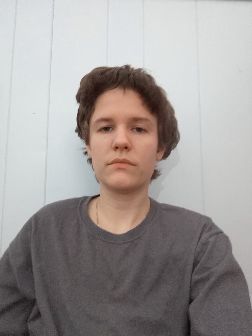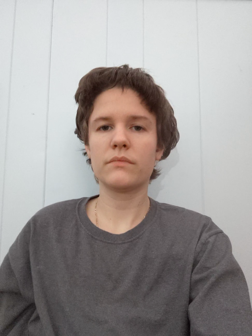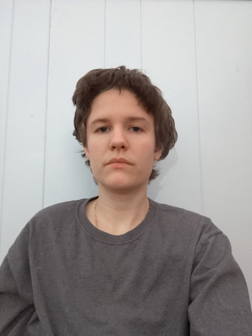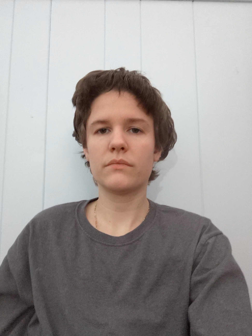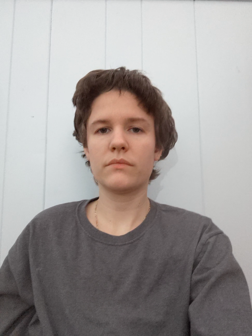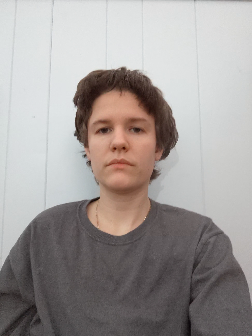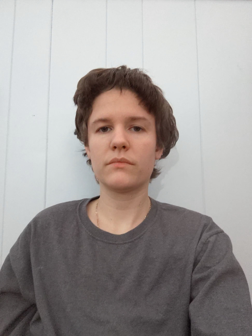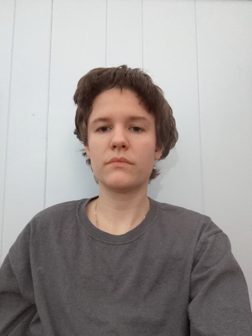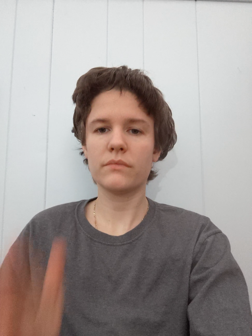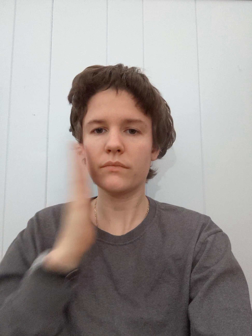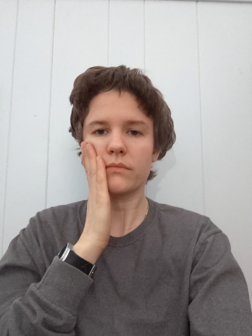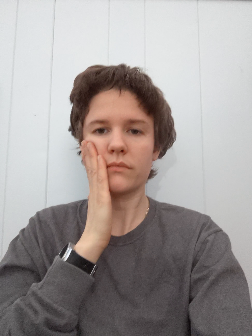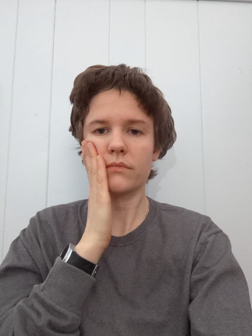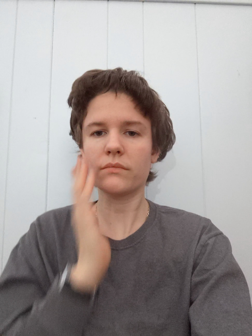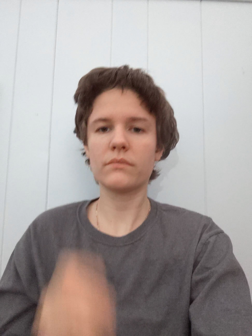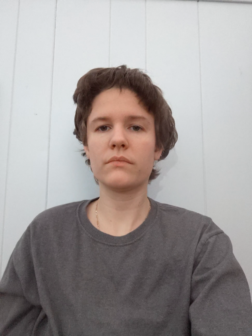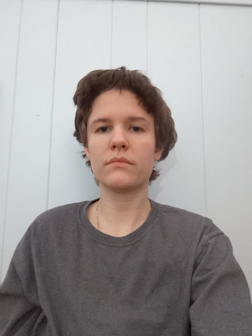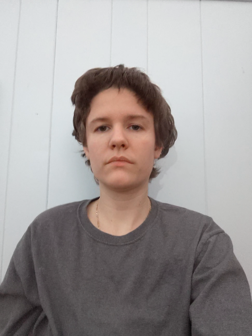bed